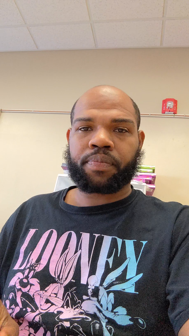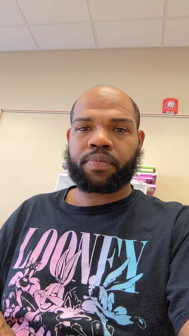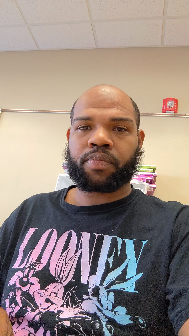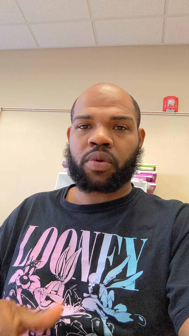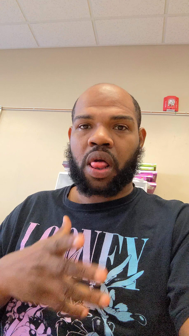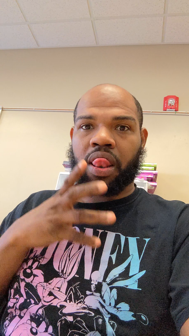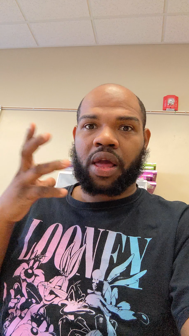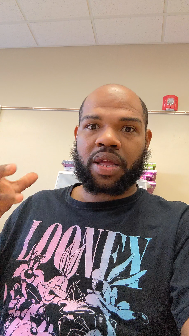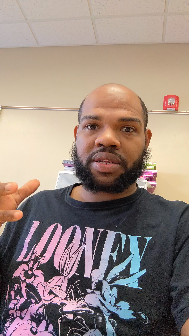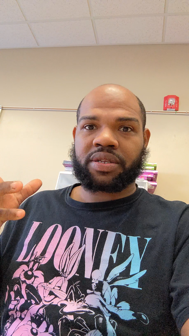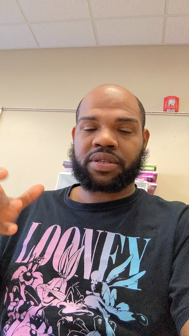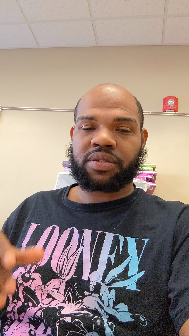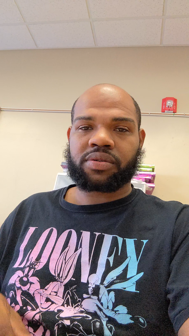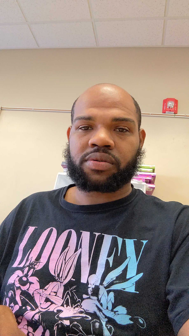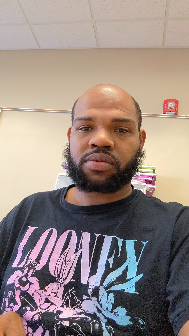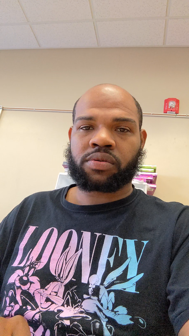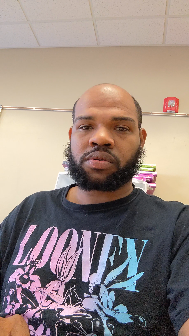a lot